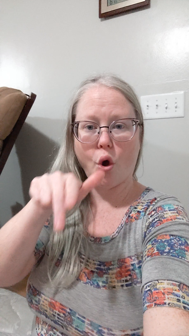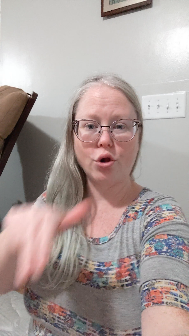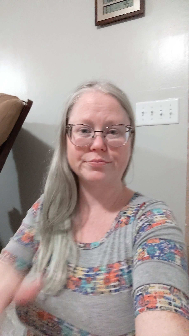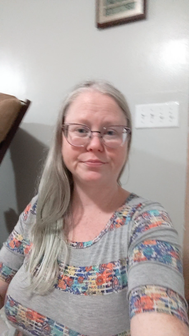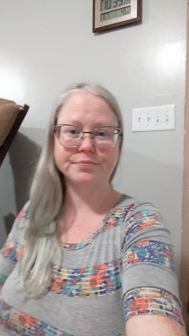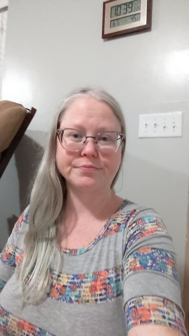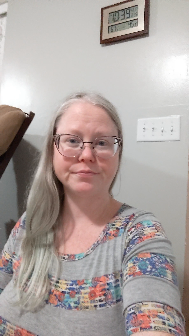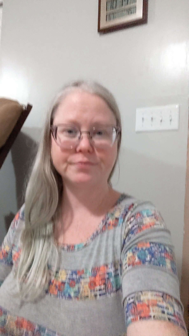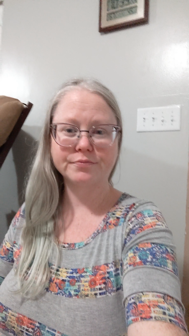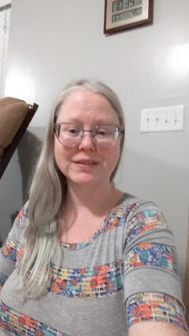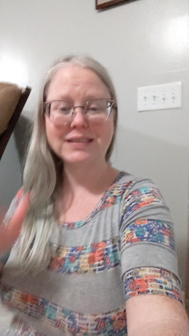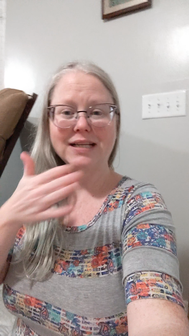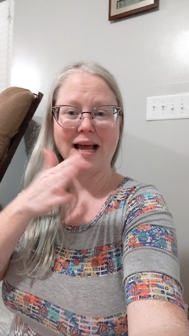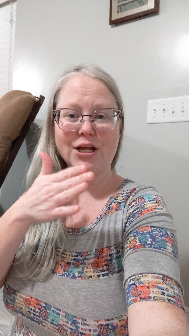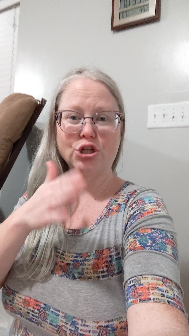share